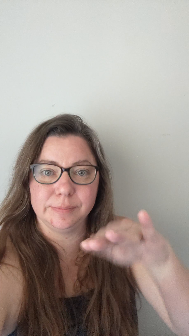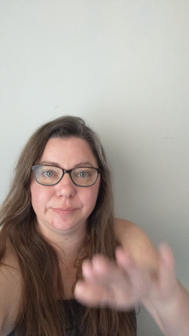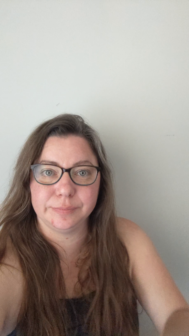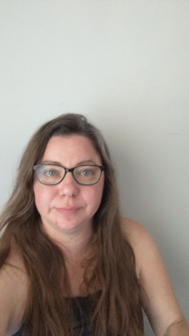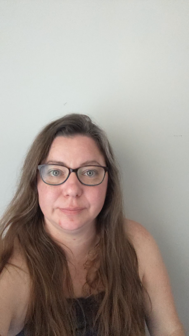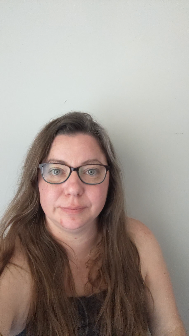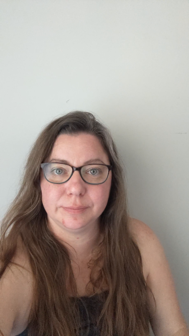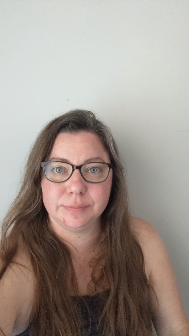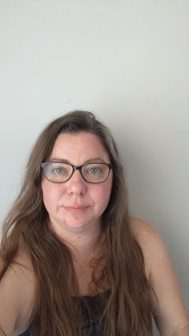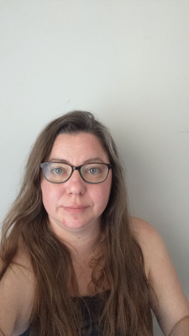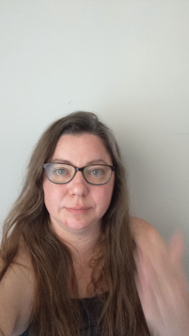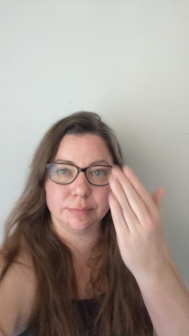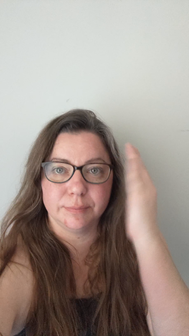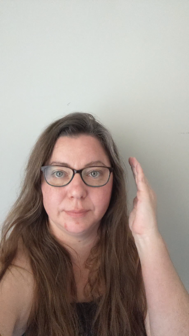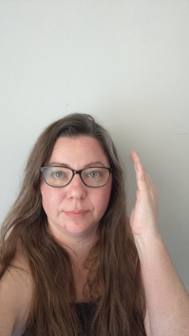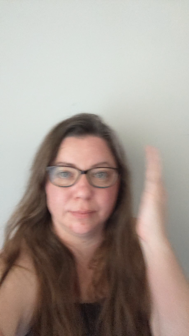peekaboo